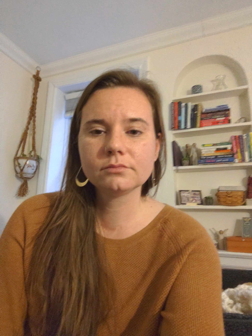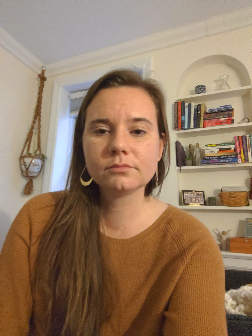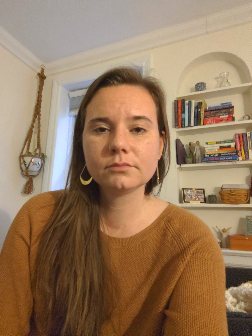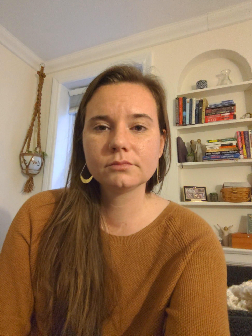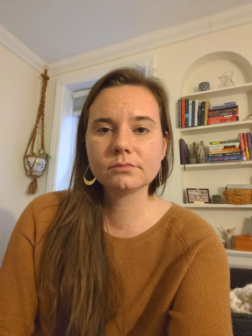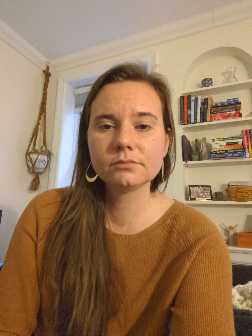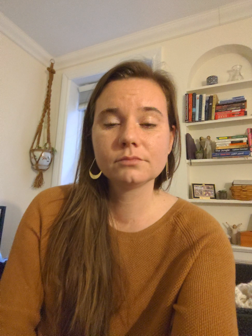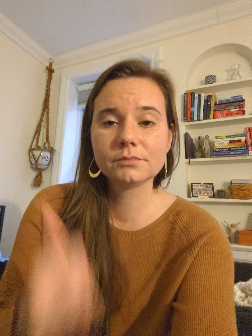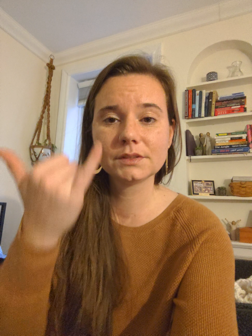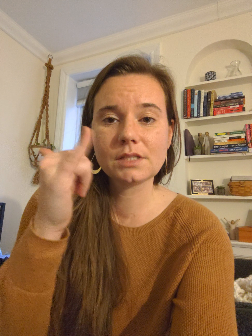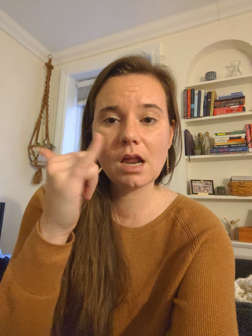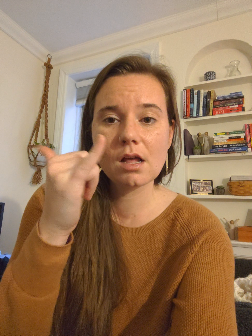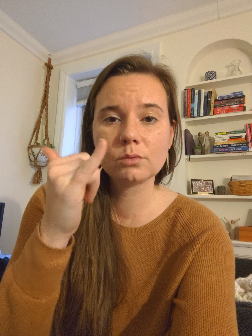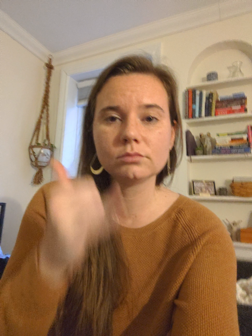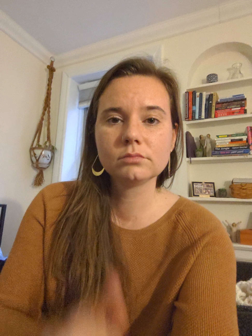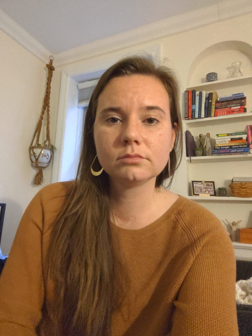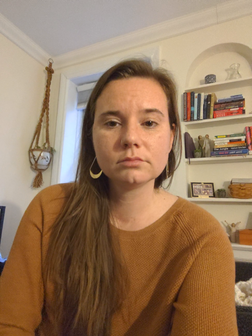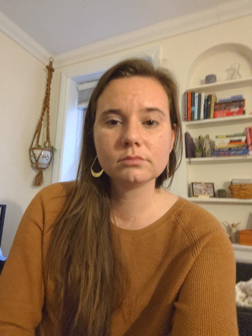yellow